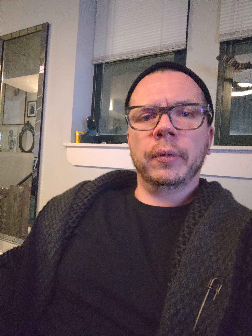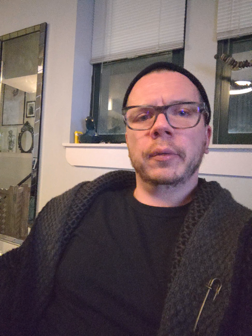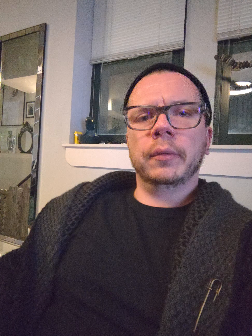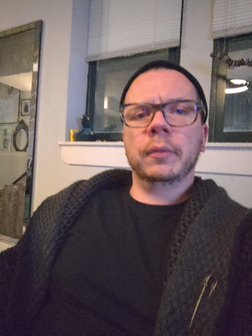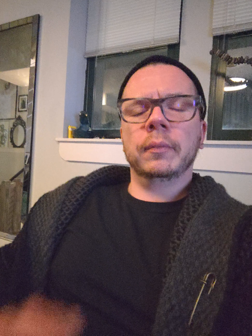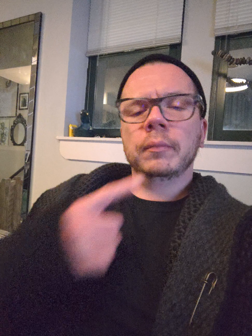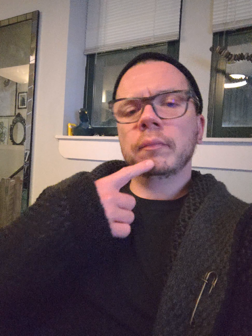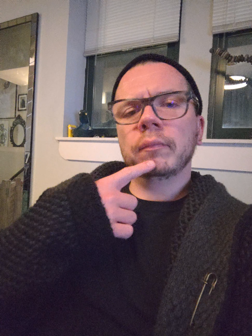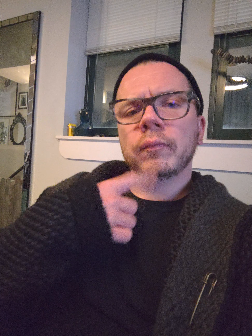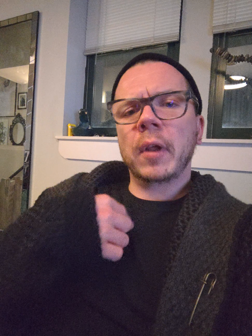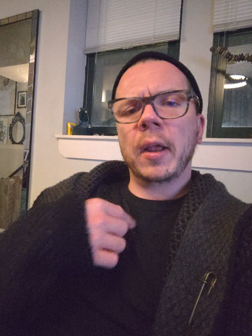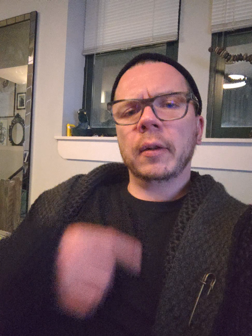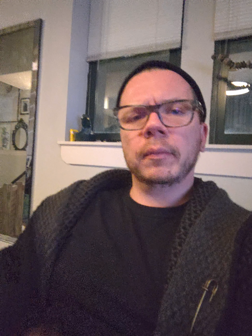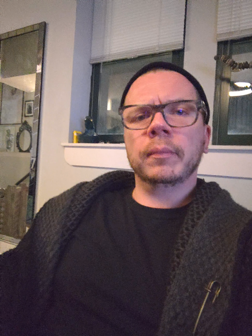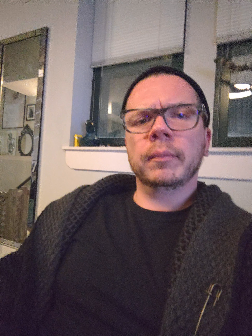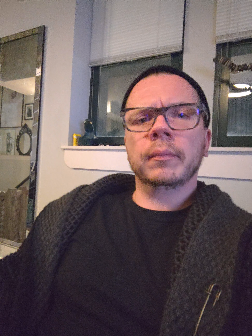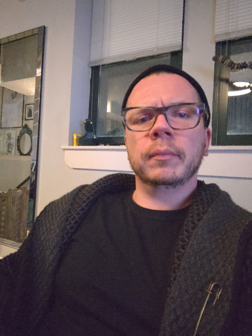red